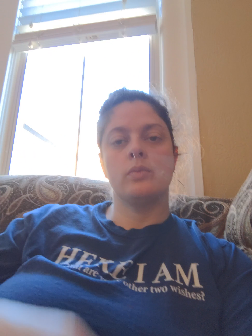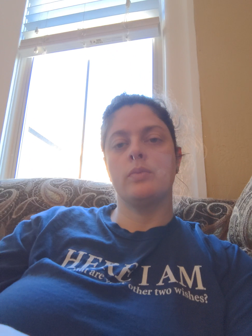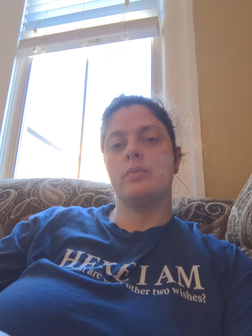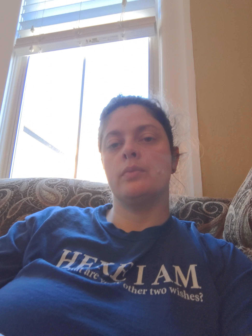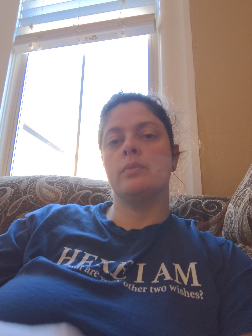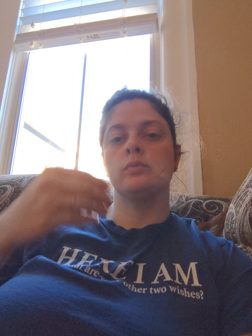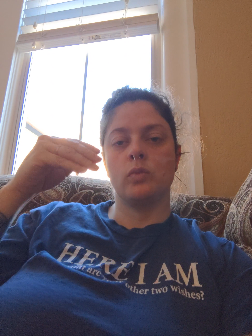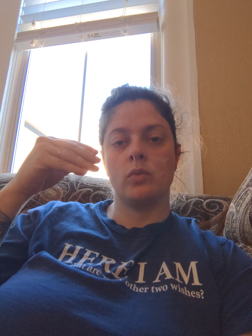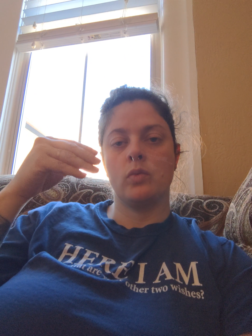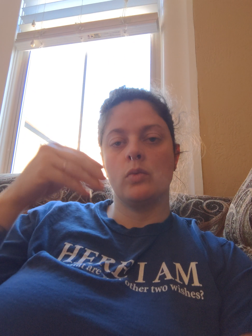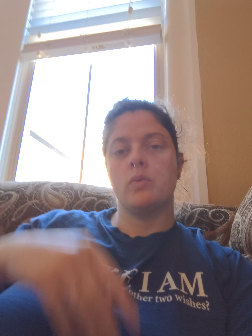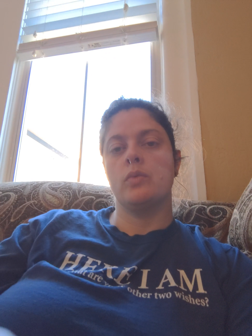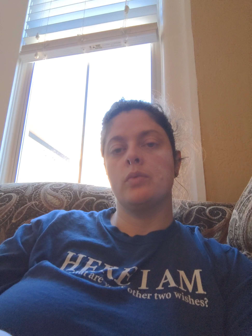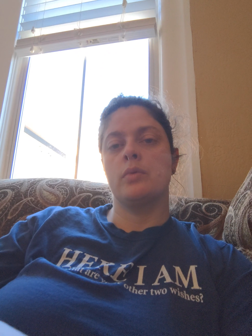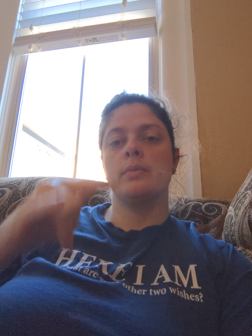store